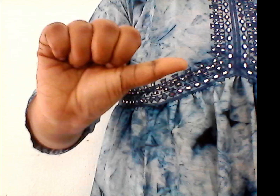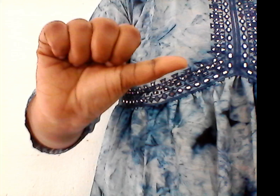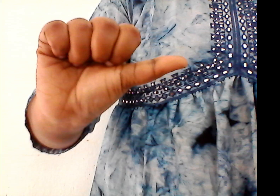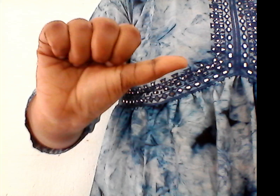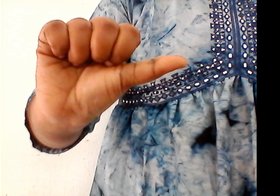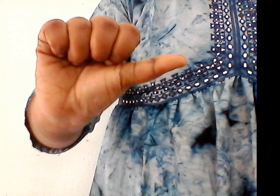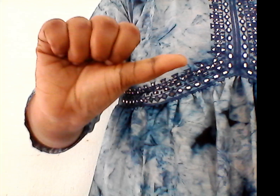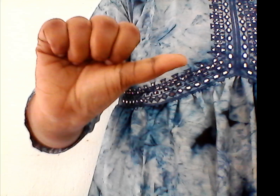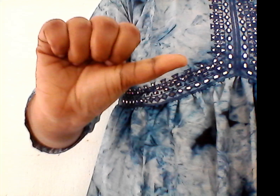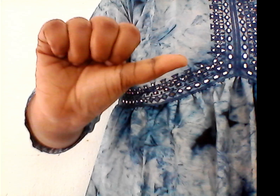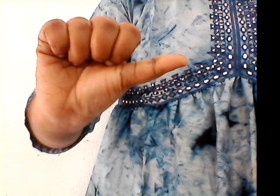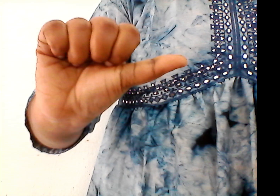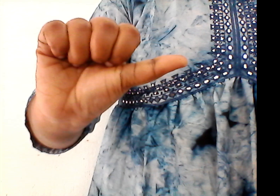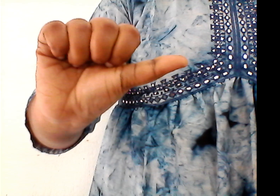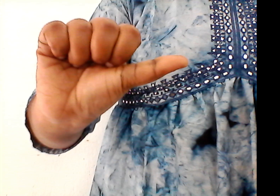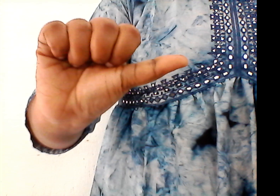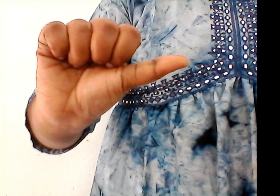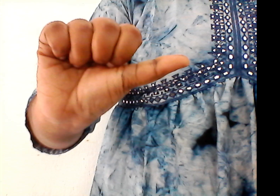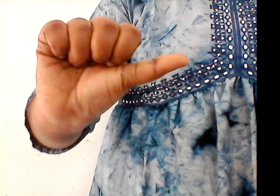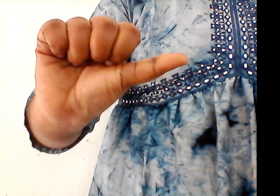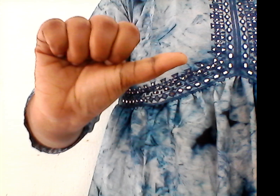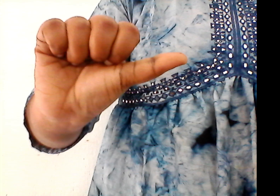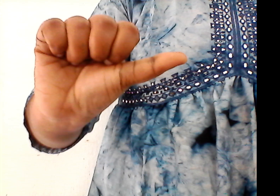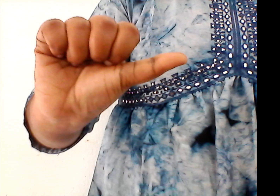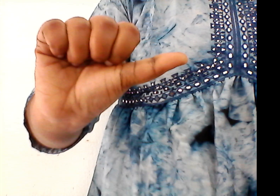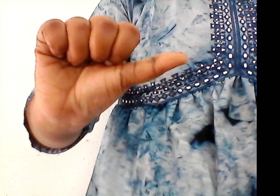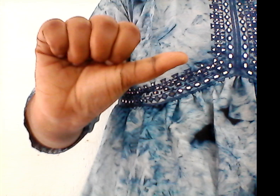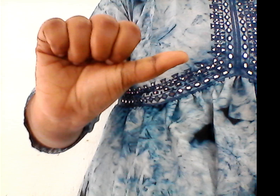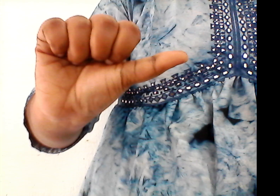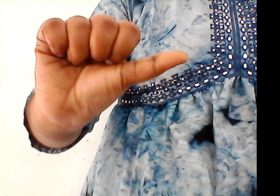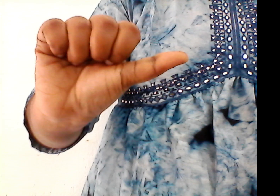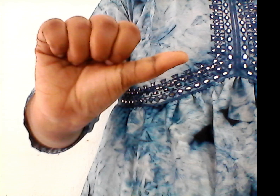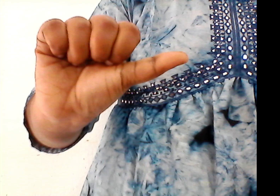എ